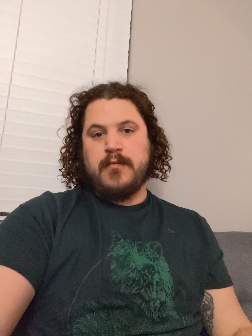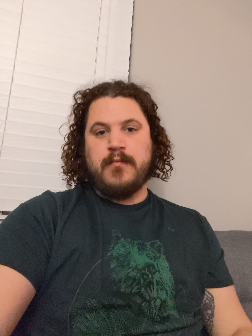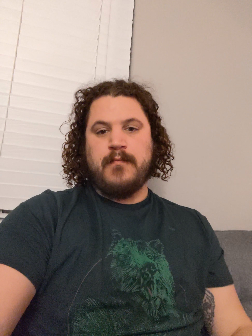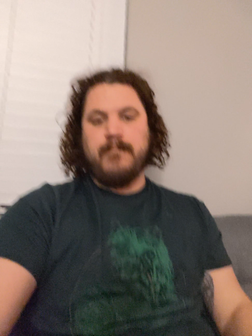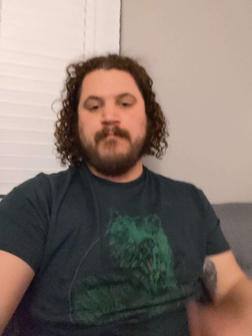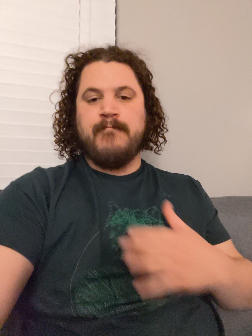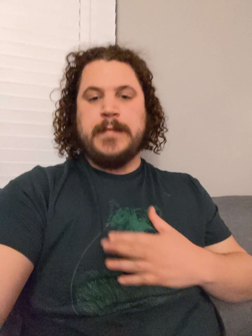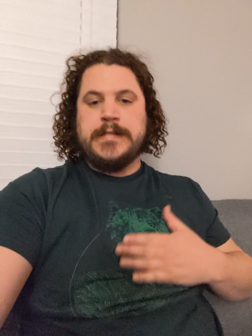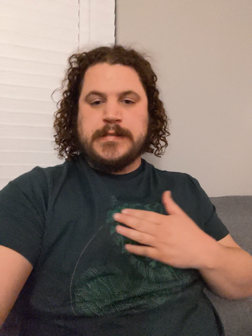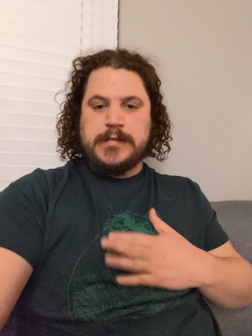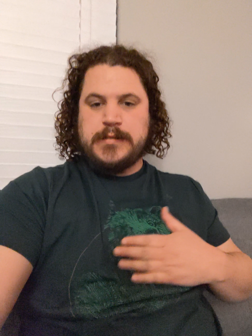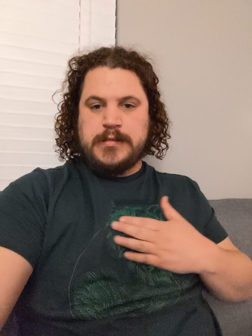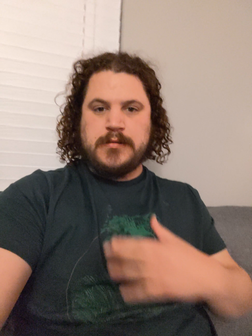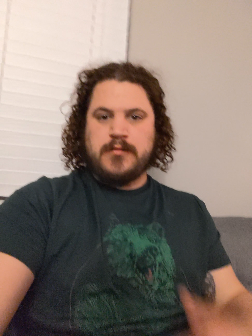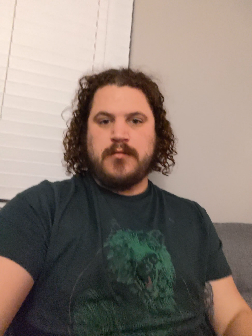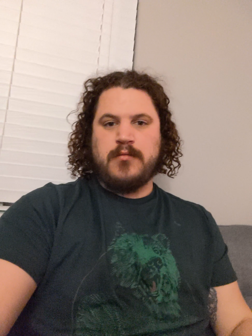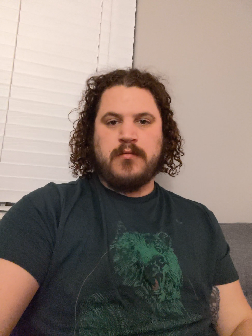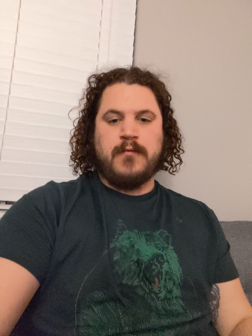please